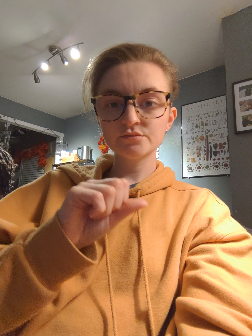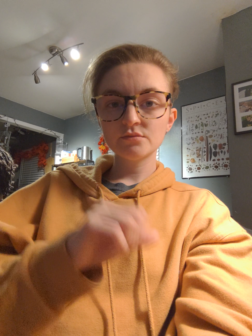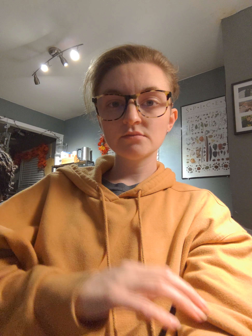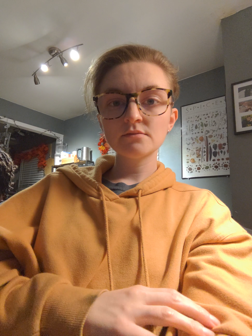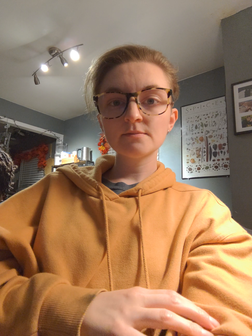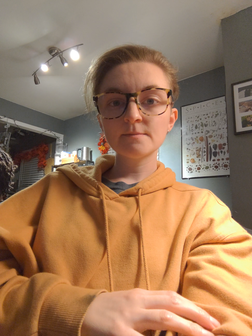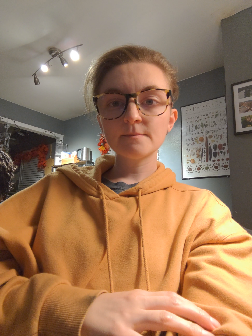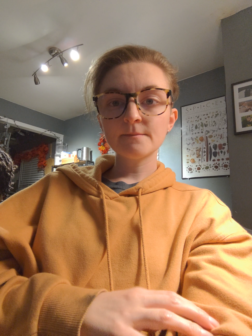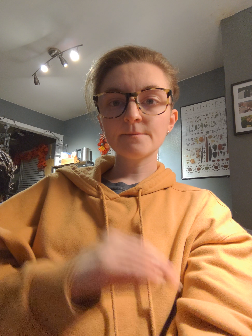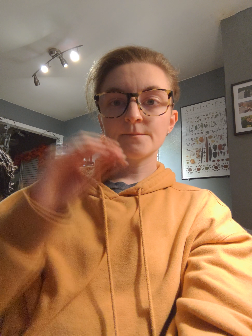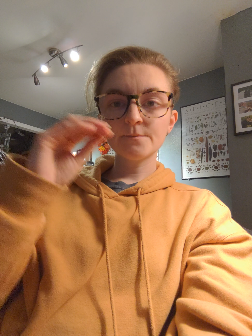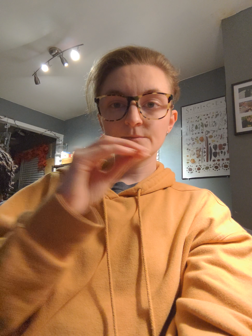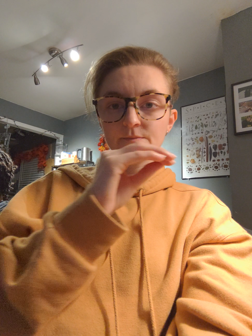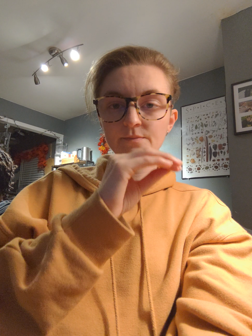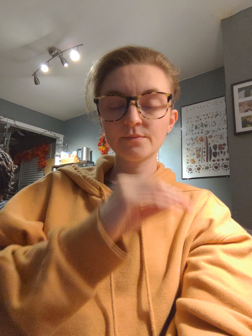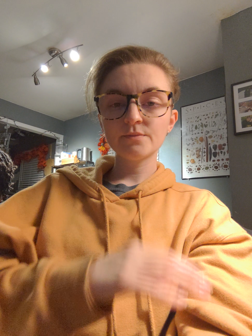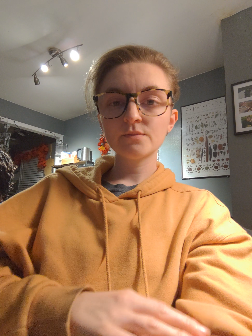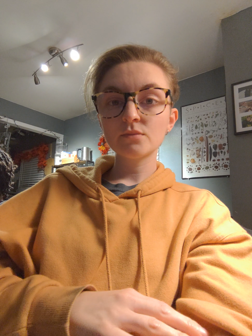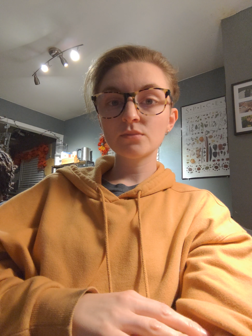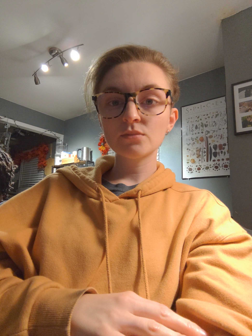dinosaur